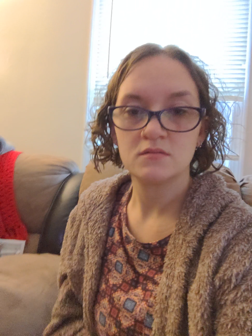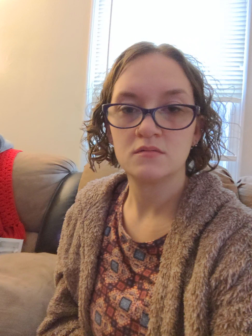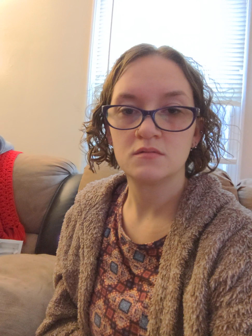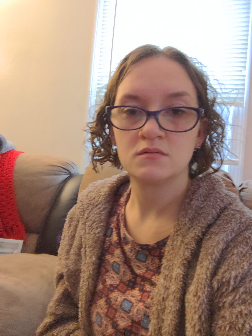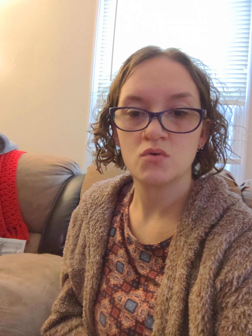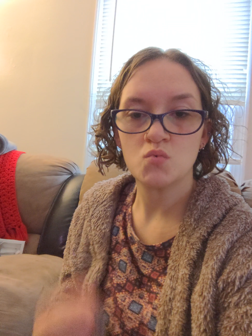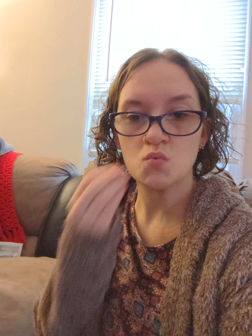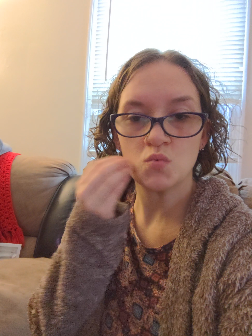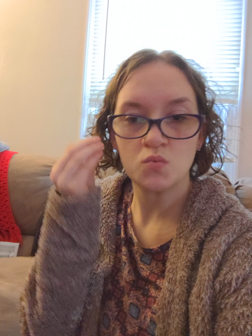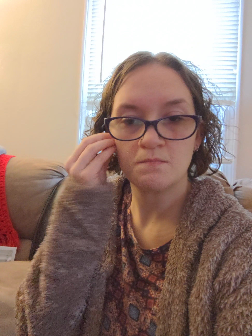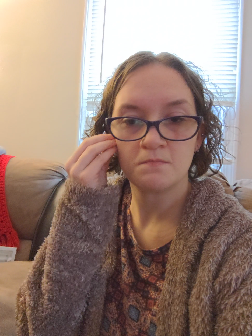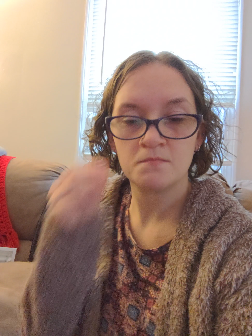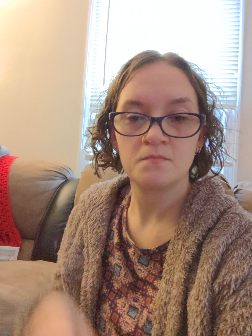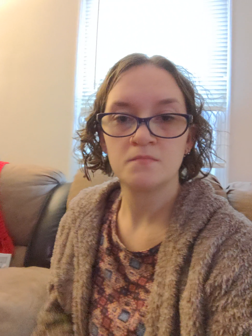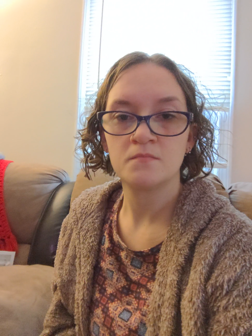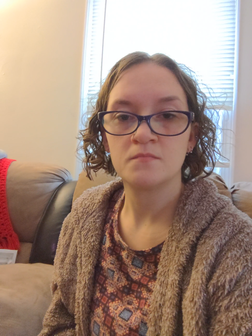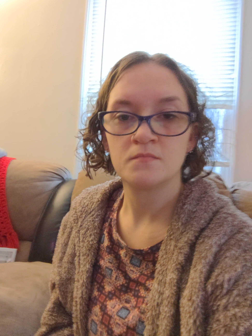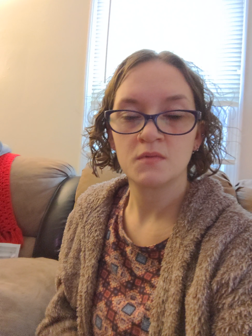home